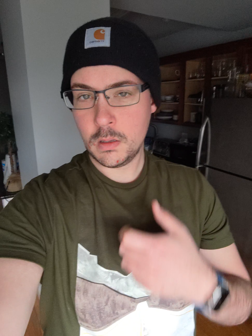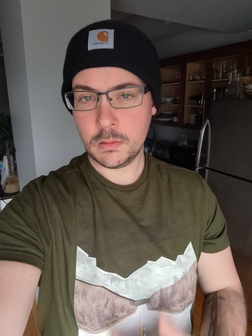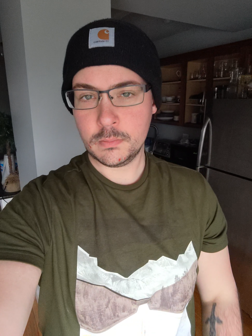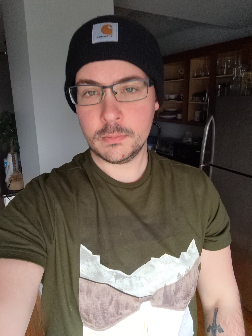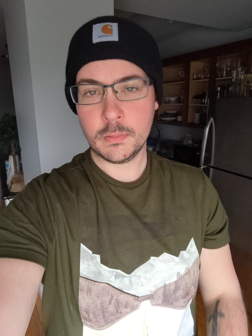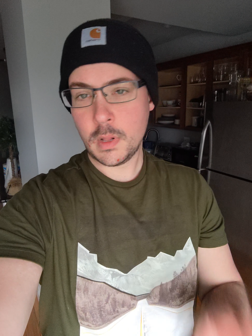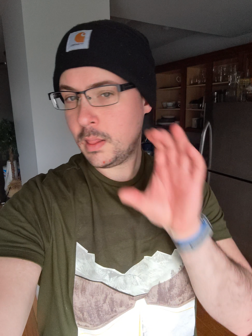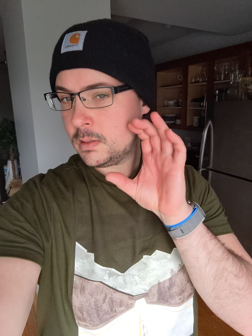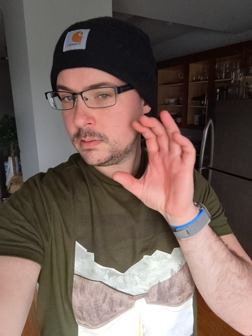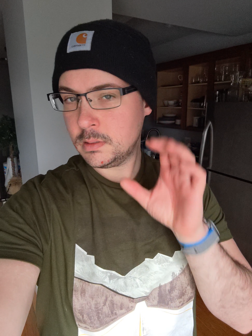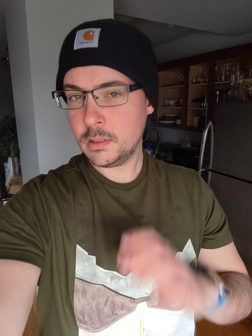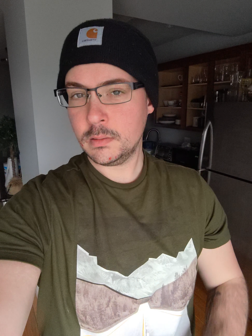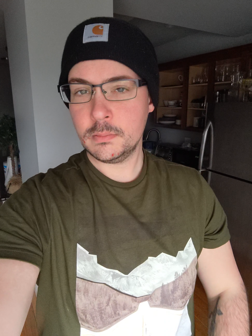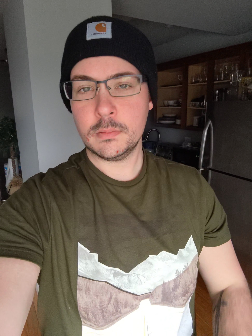listen